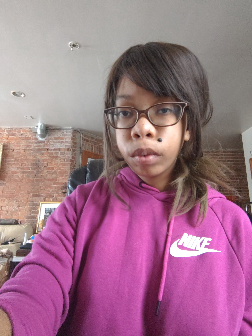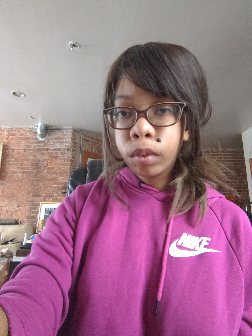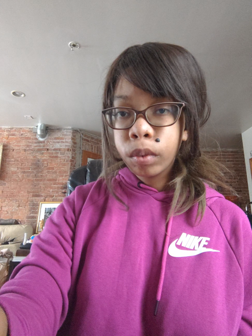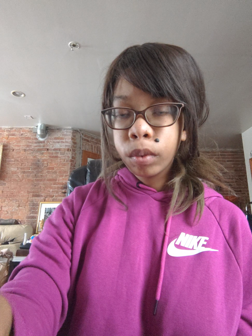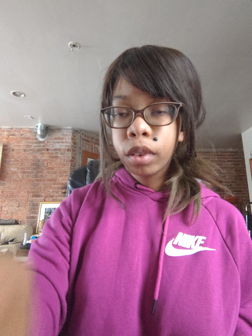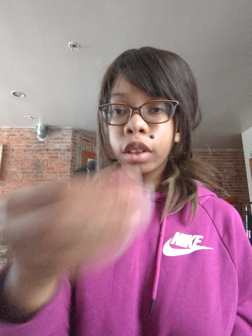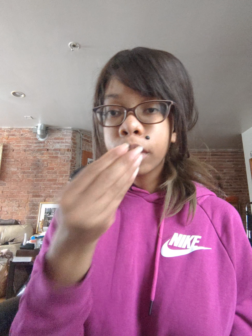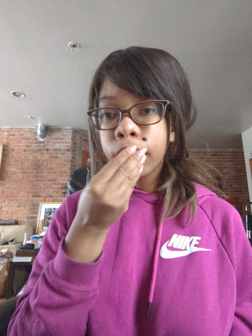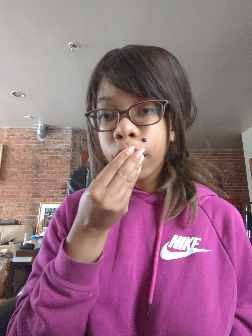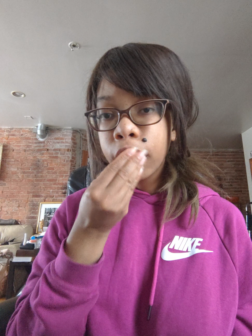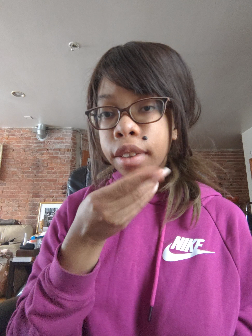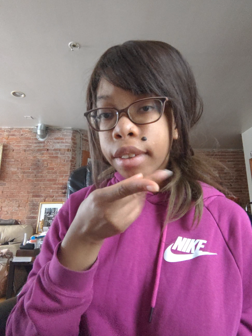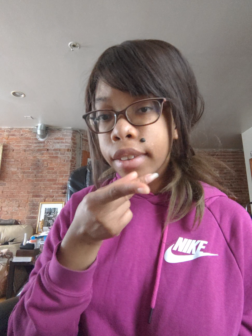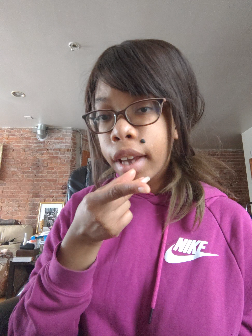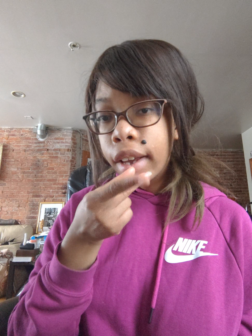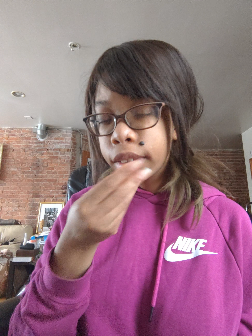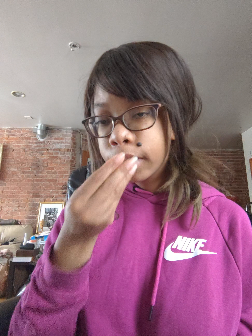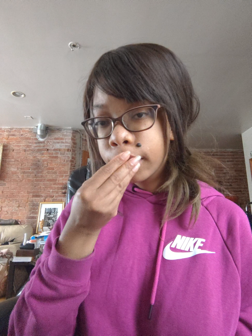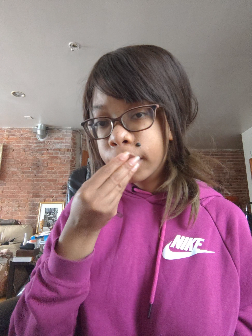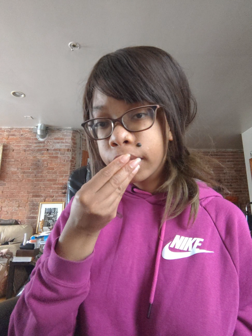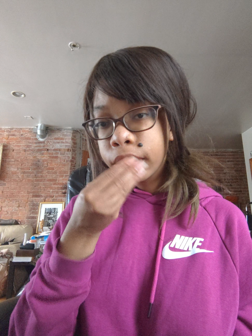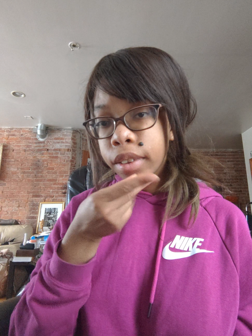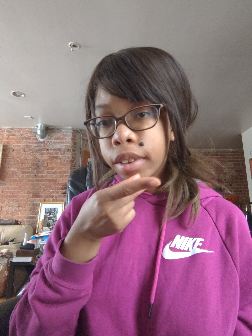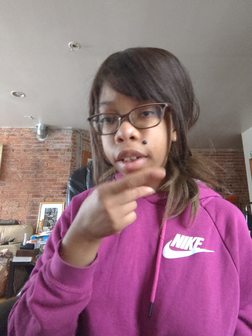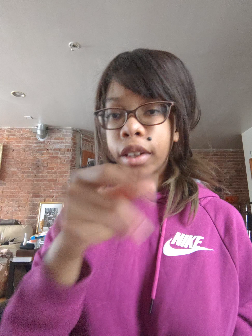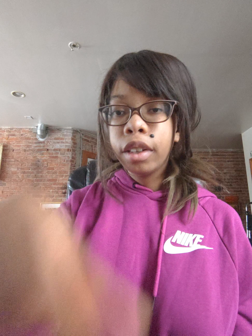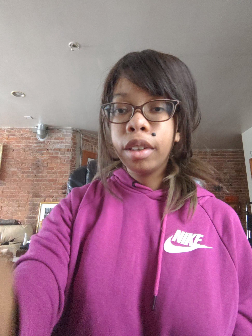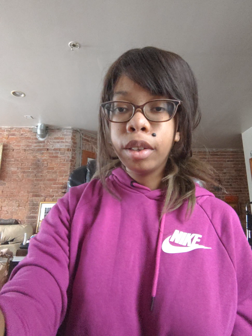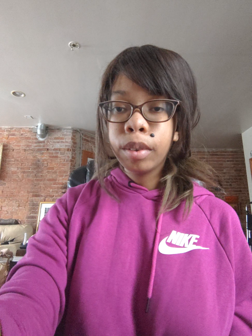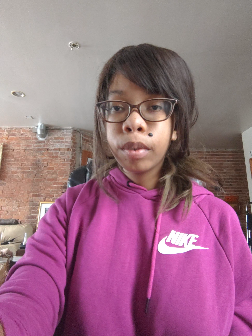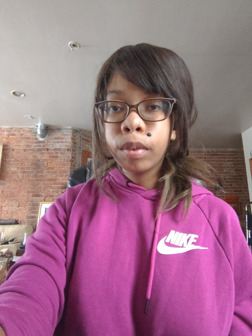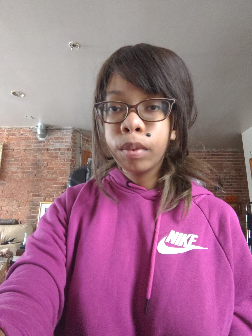snack